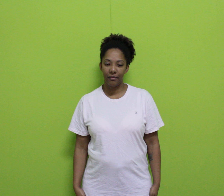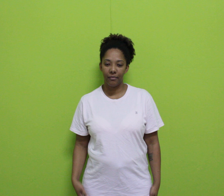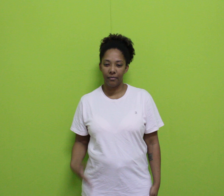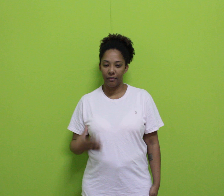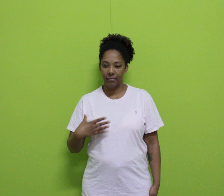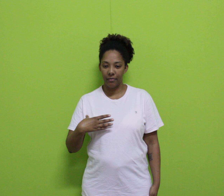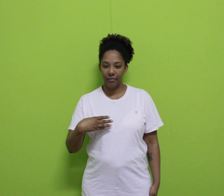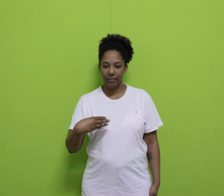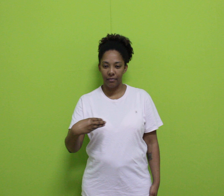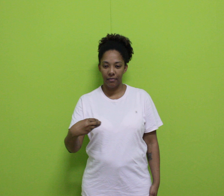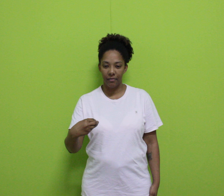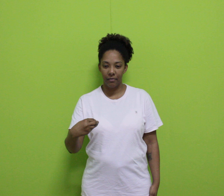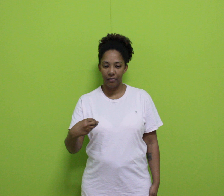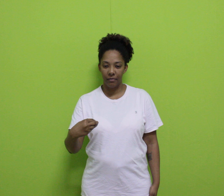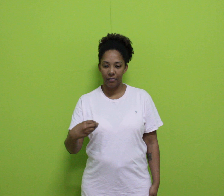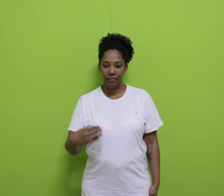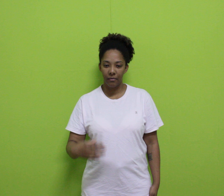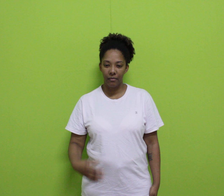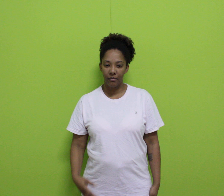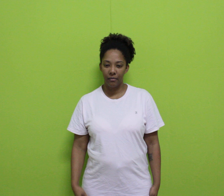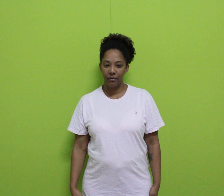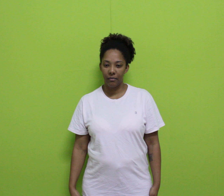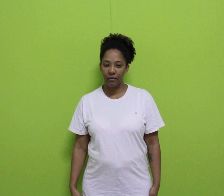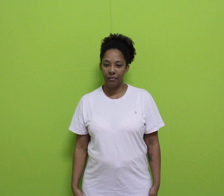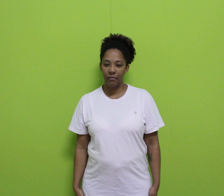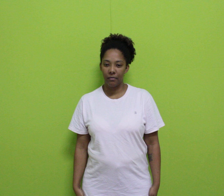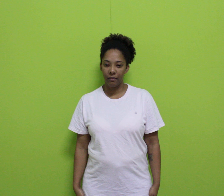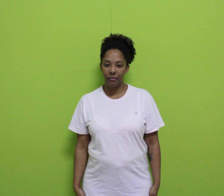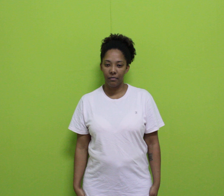filho